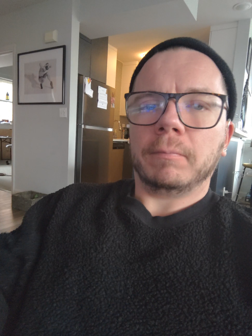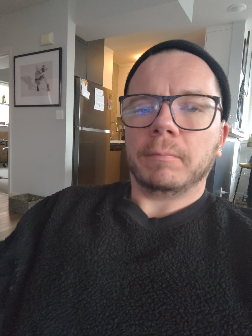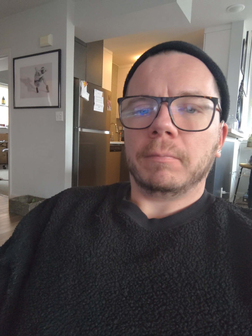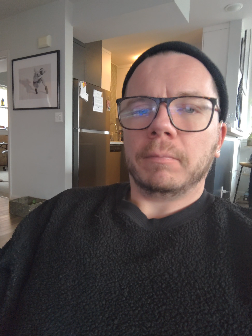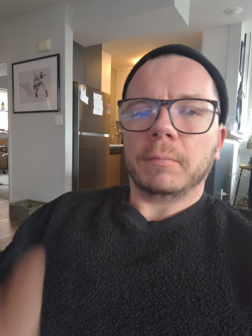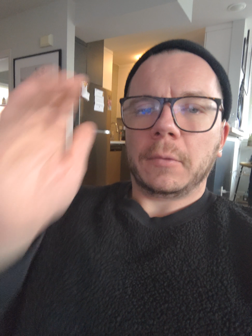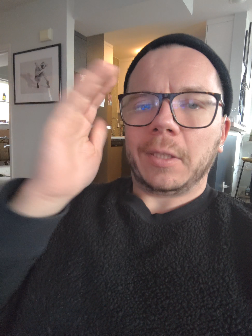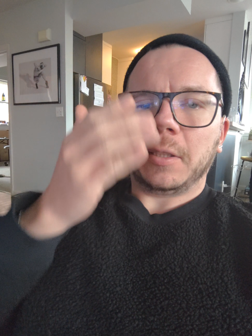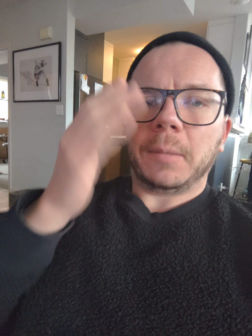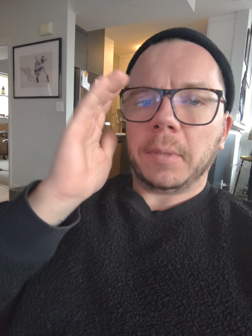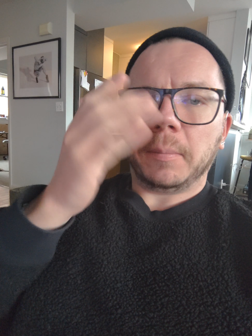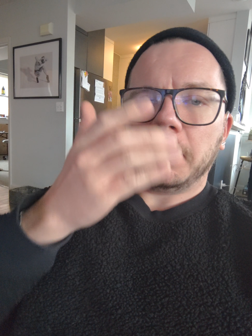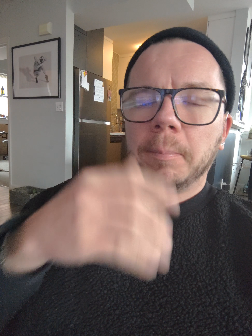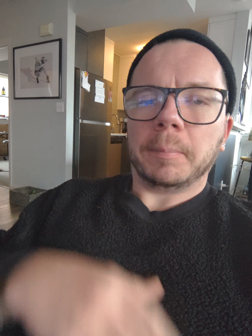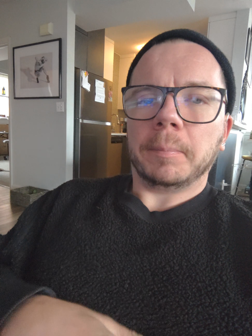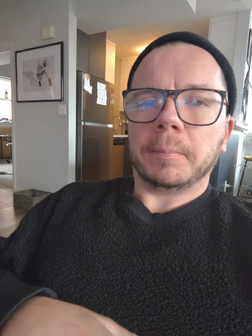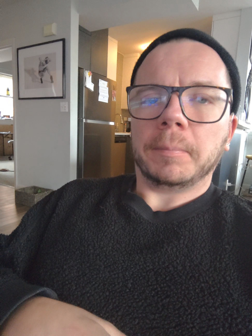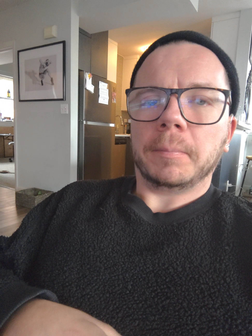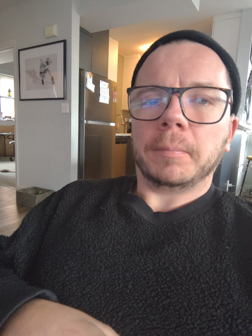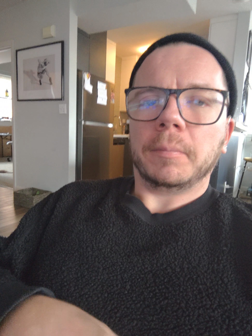sleepy